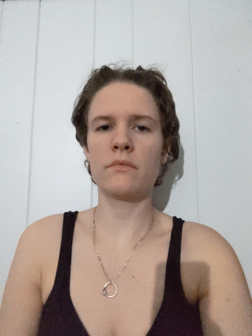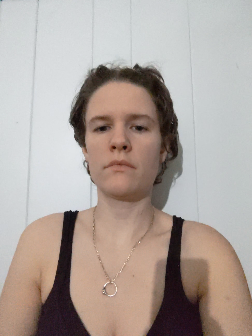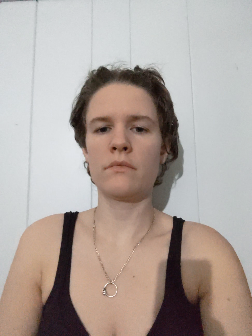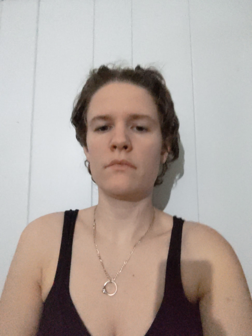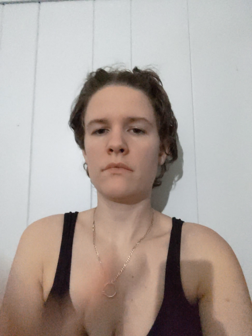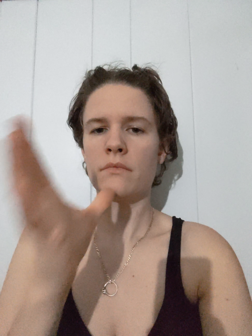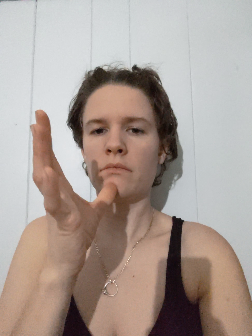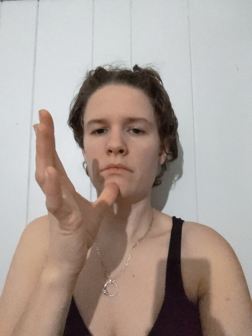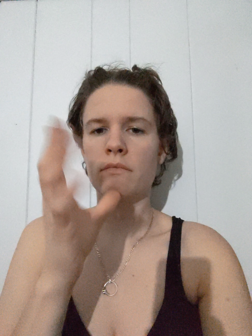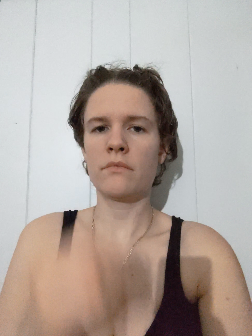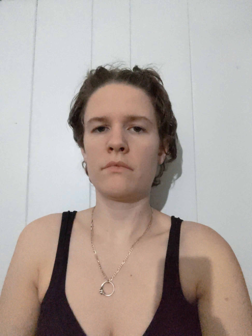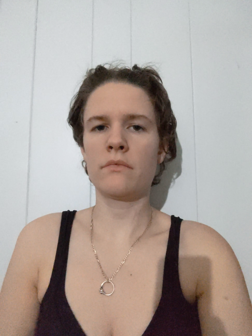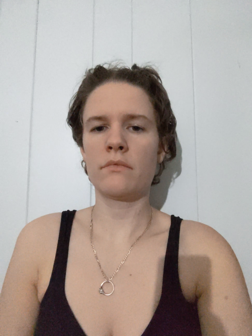mom